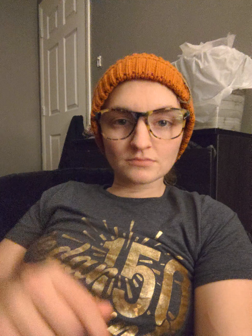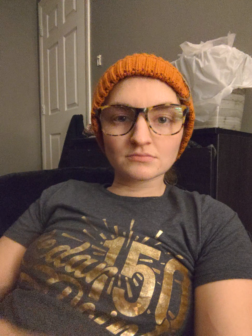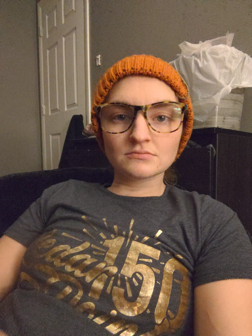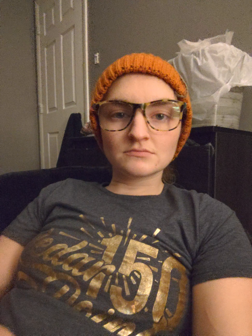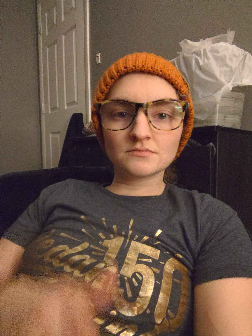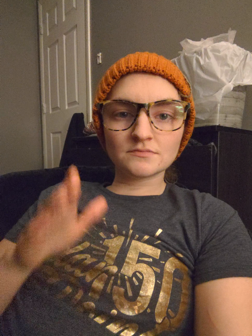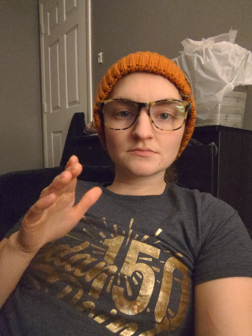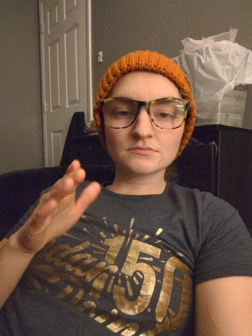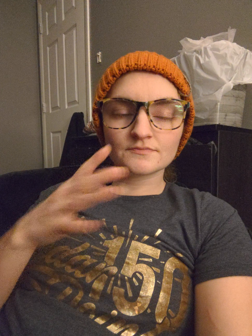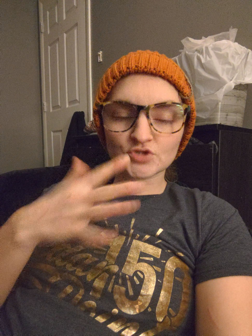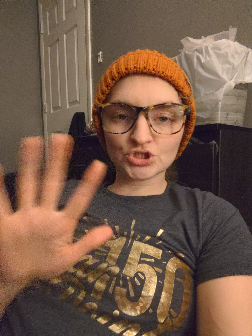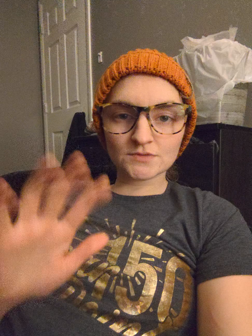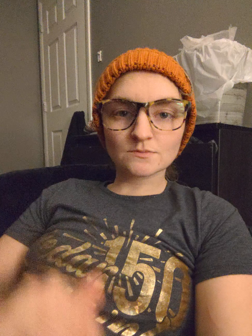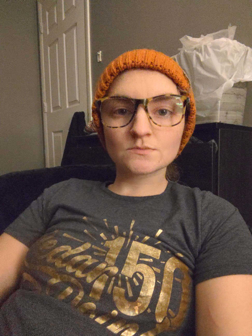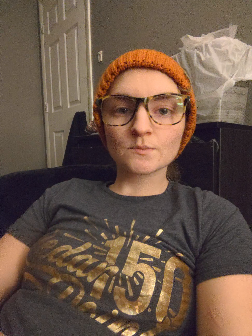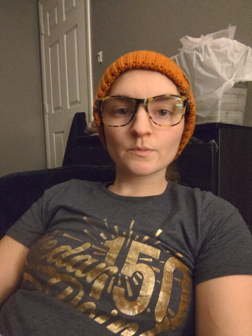finish